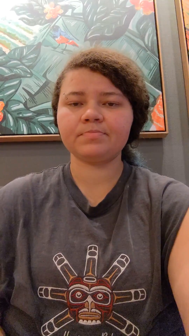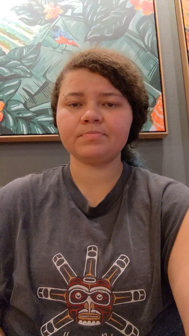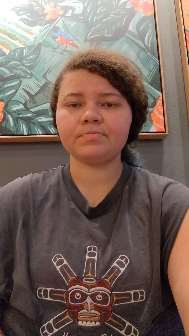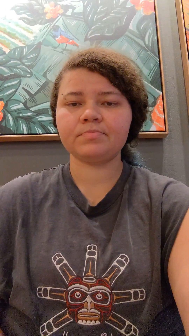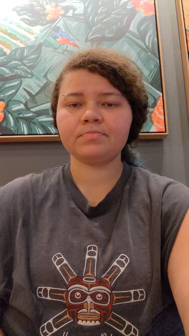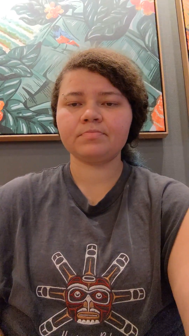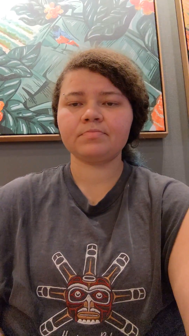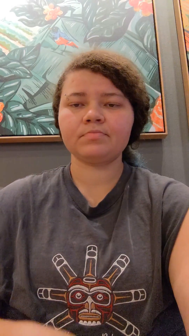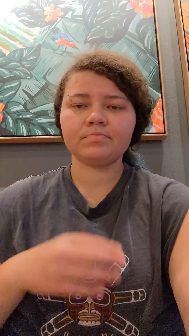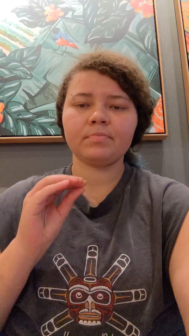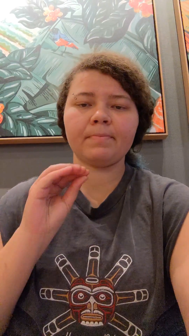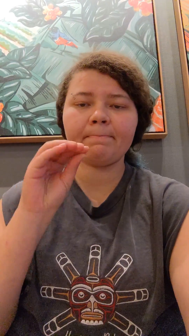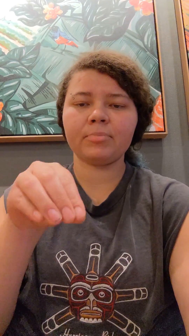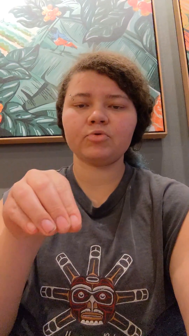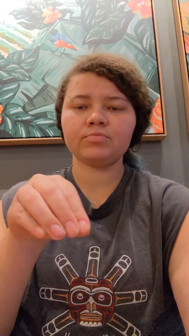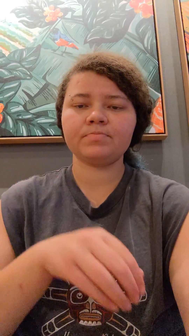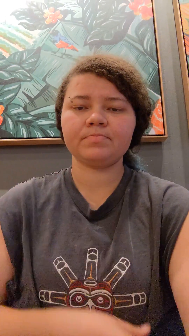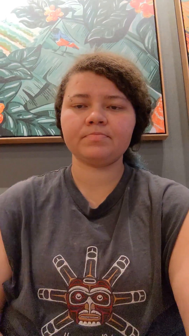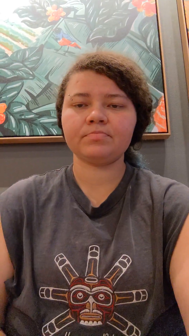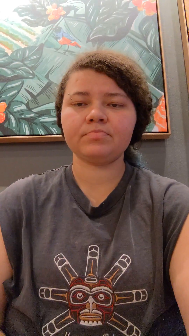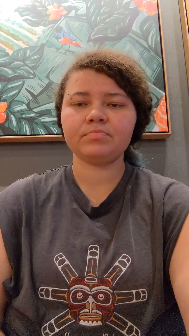put